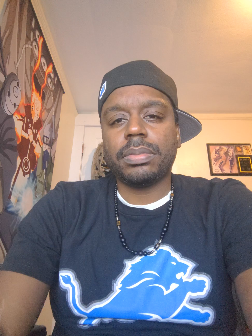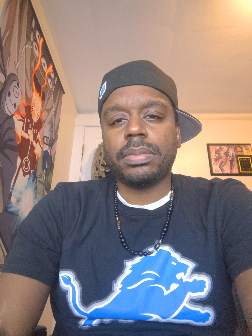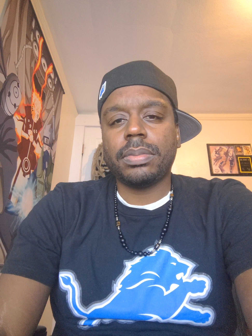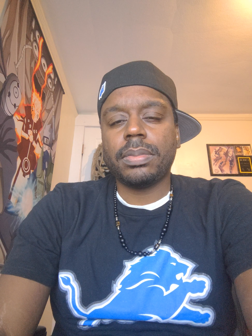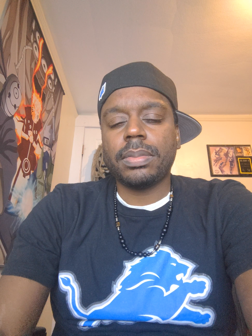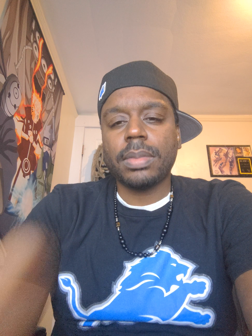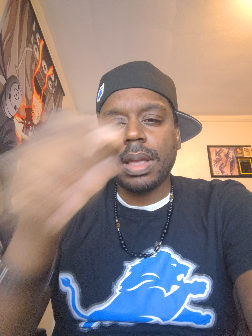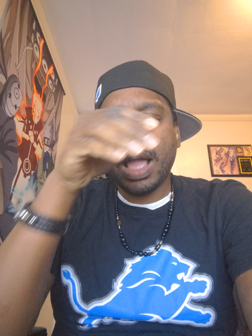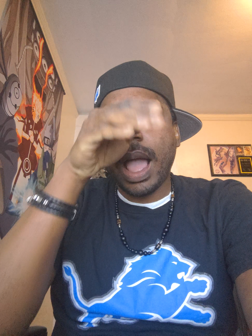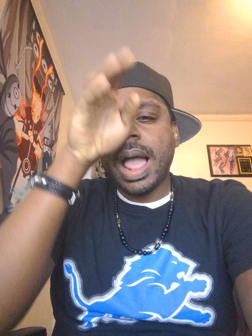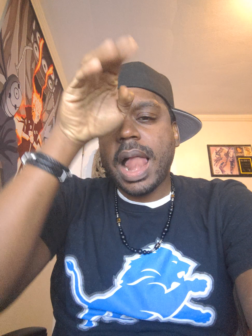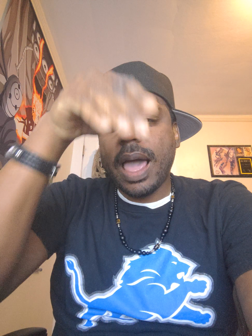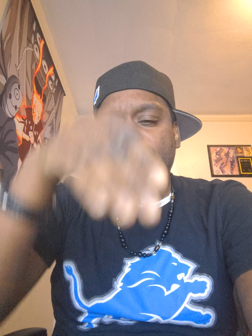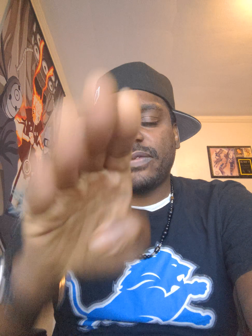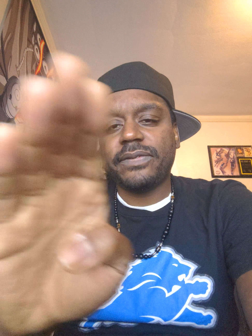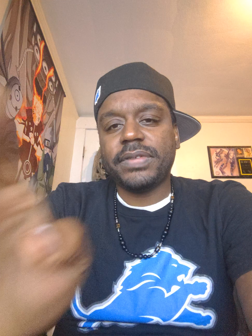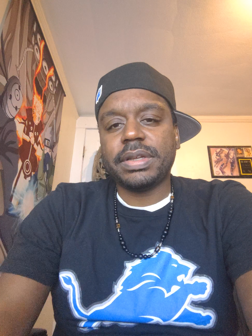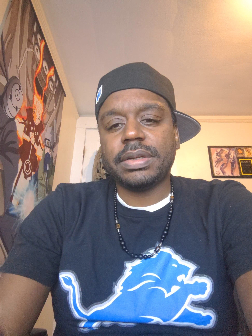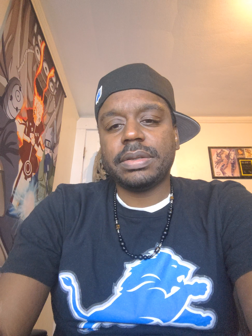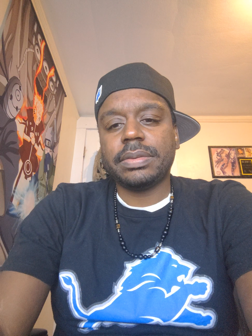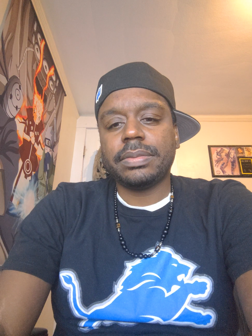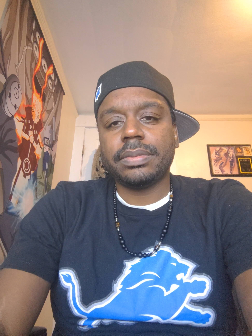elephant